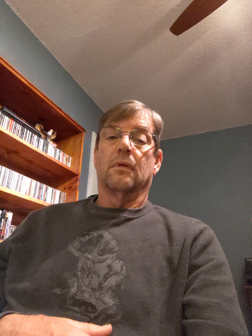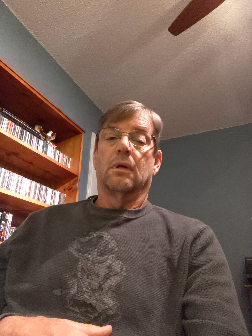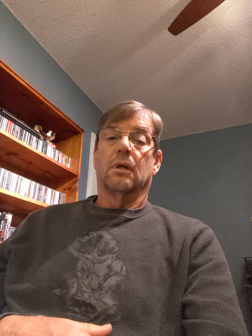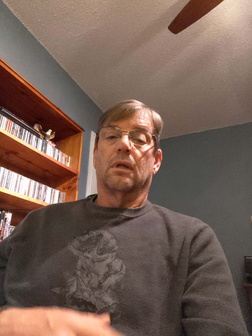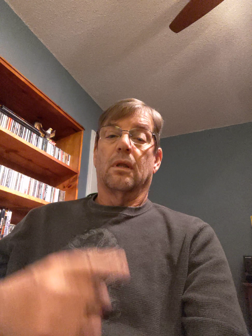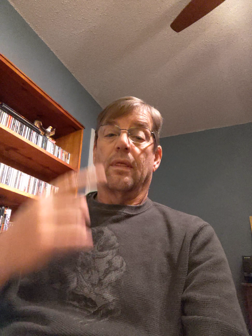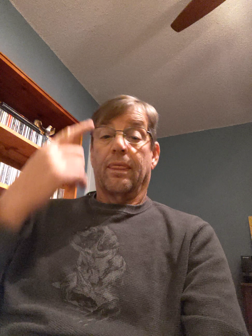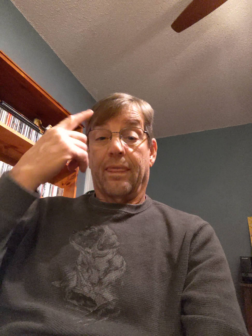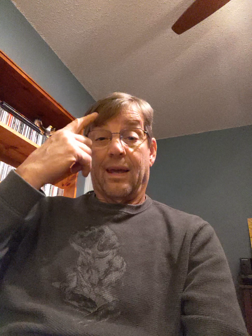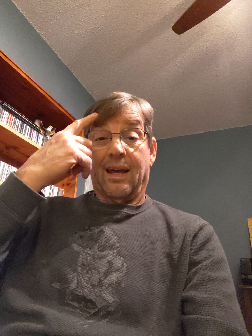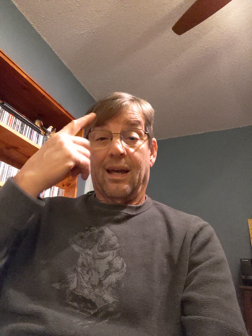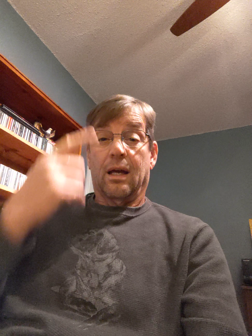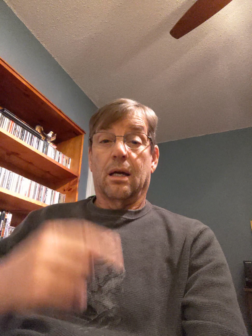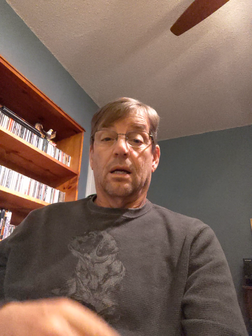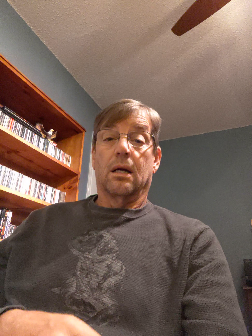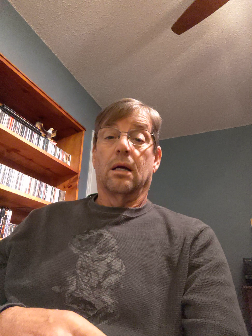think